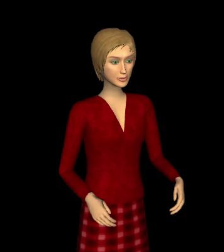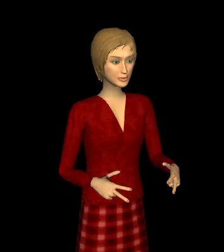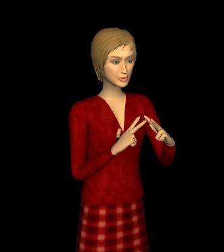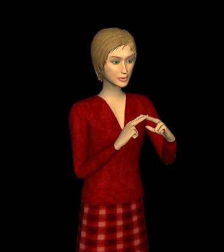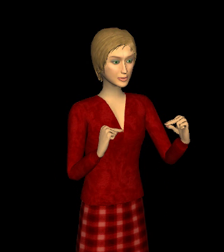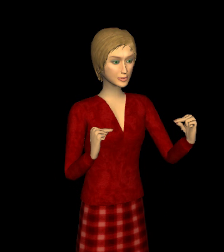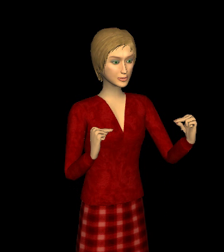نظيف